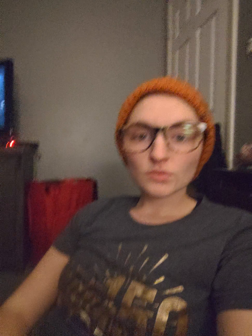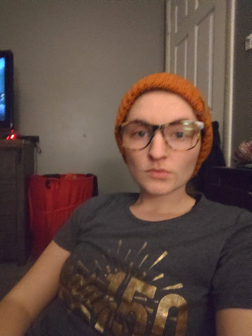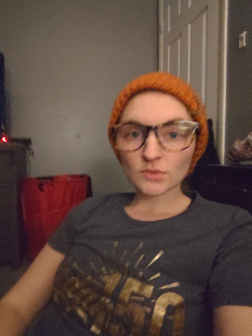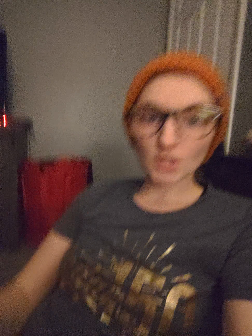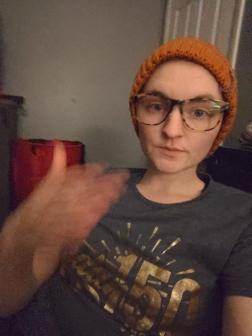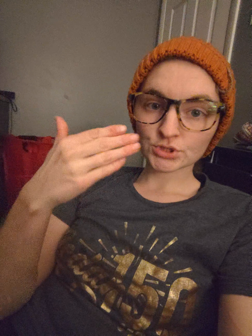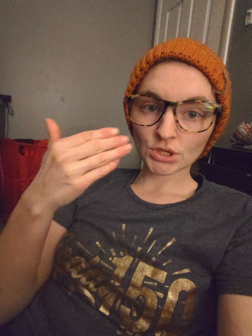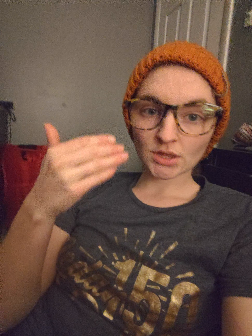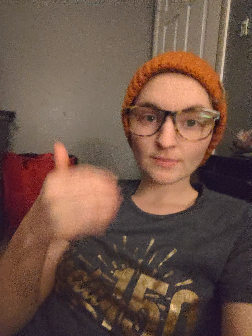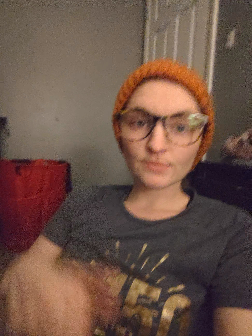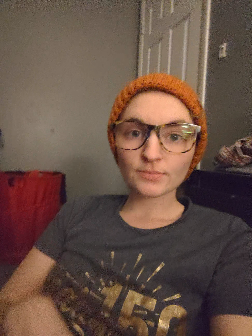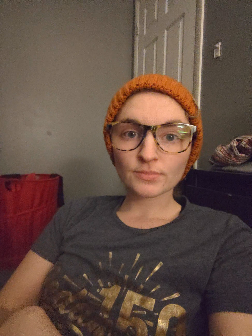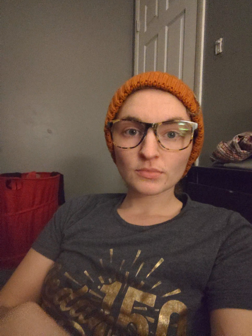flag